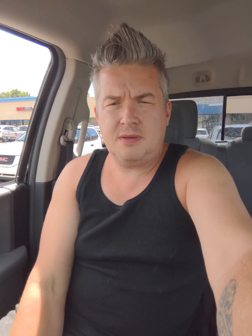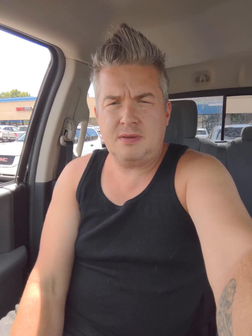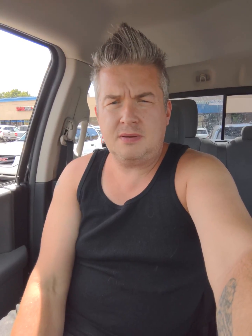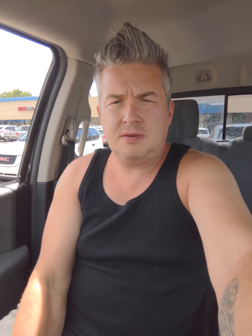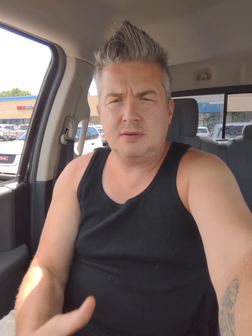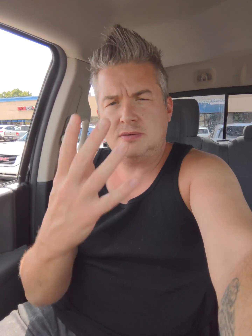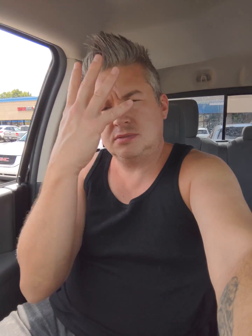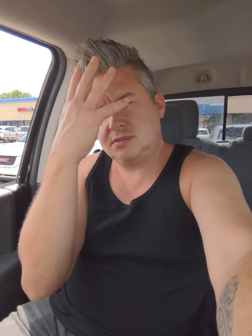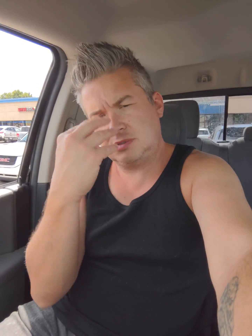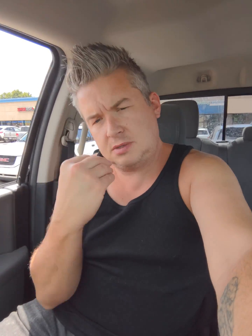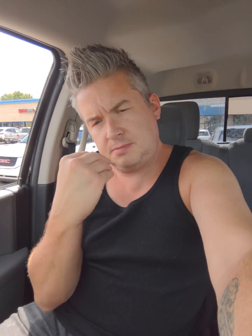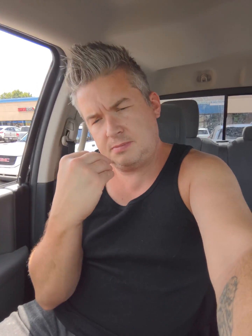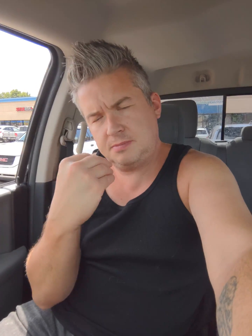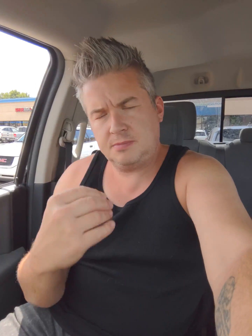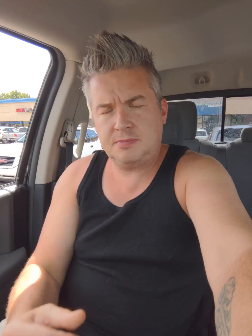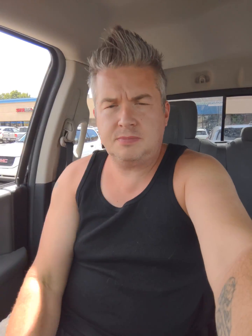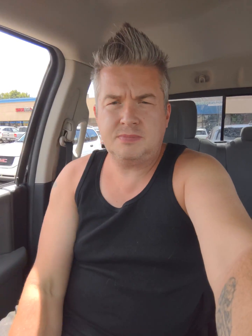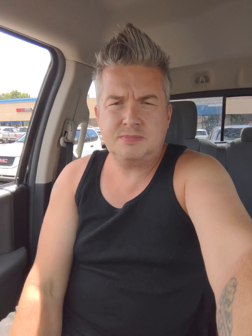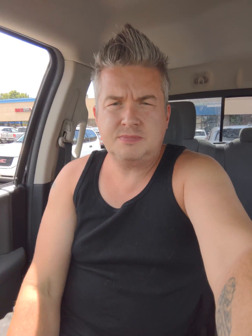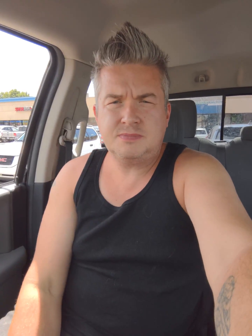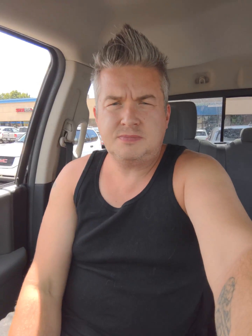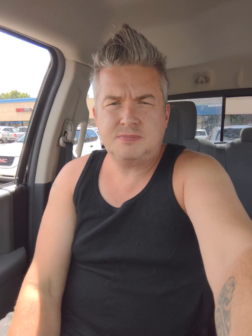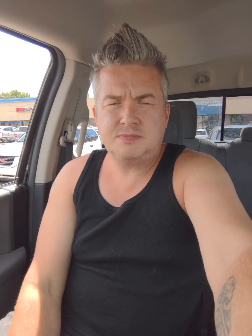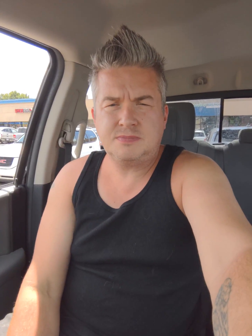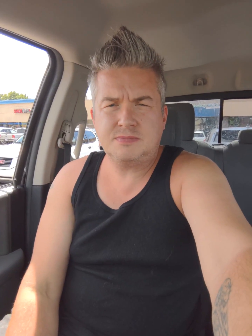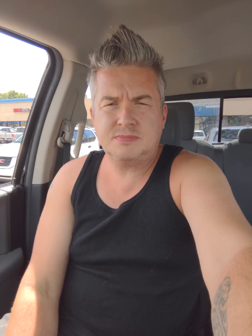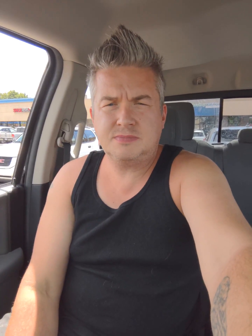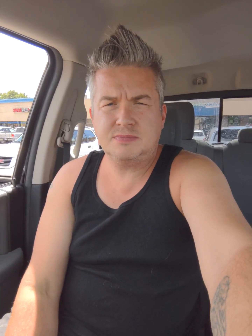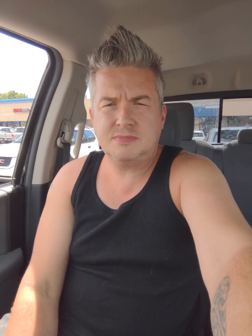asleep